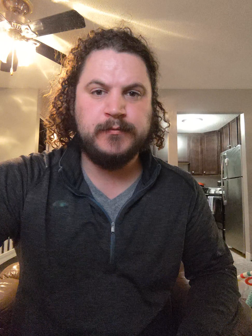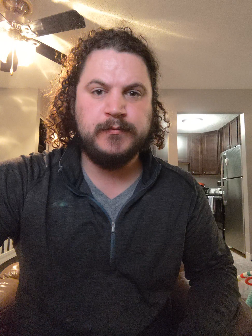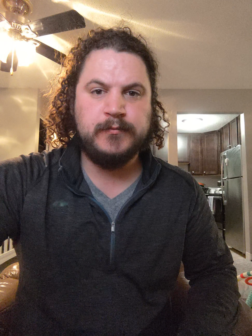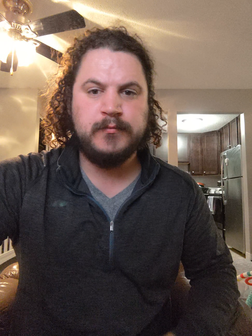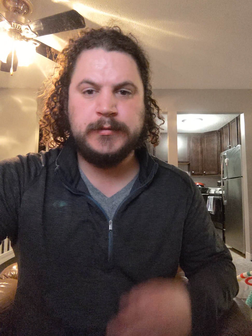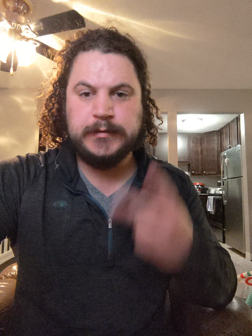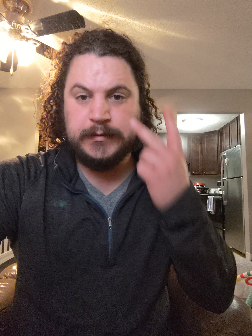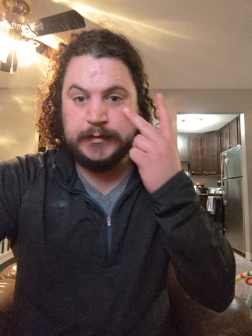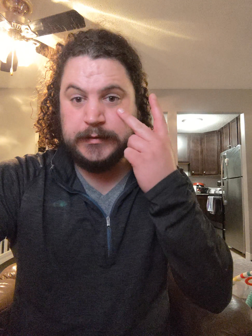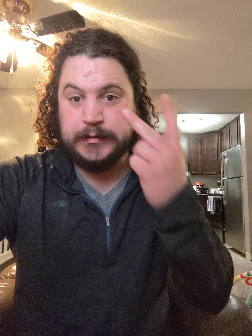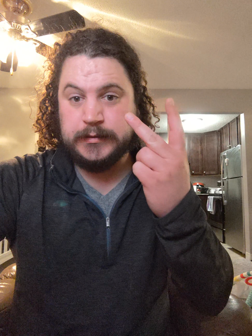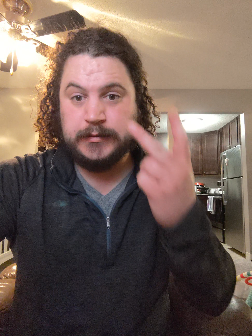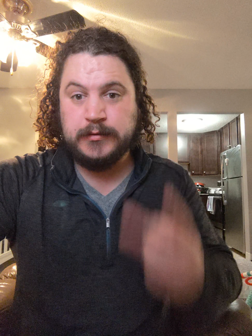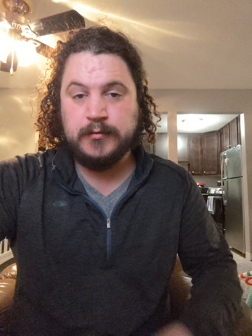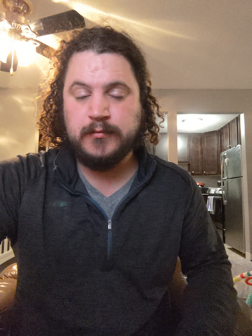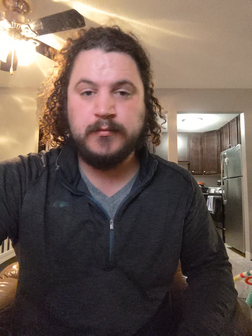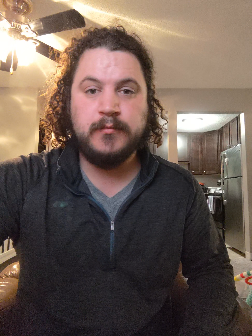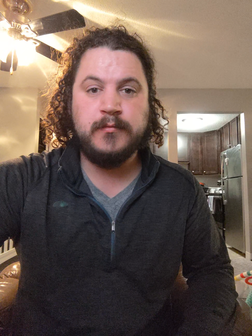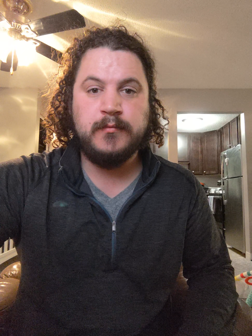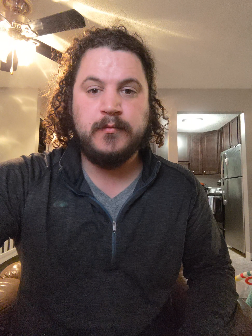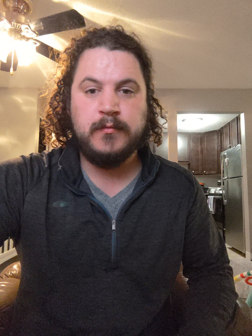see